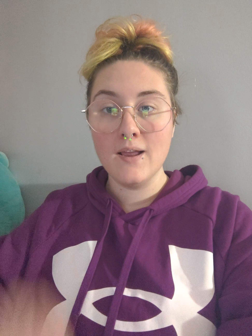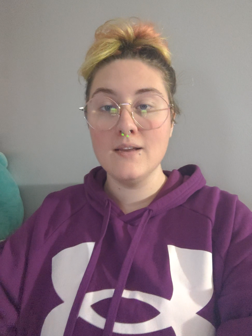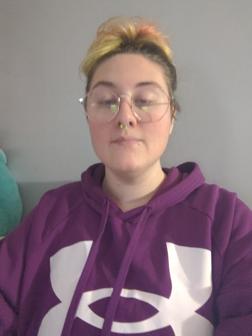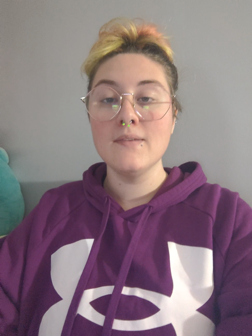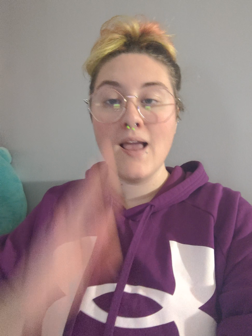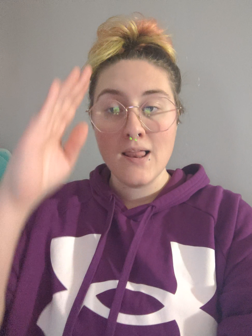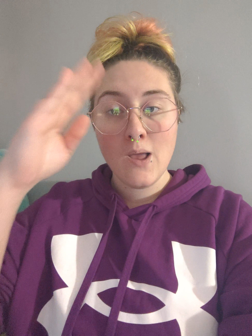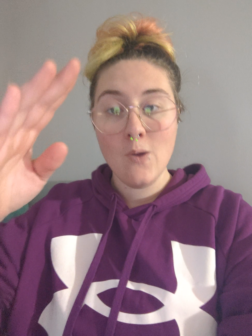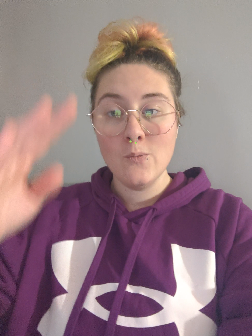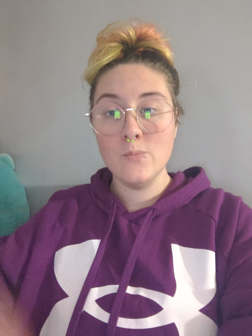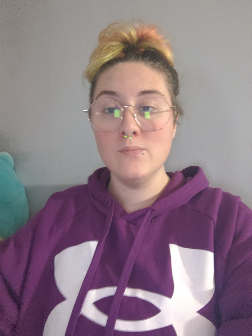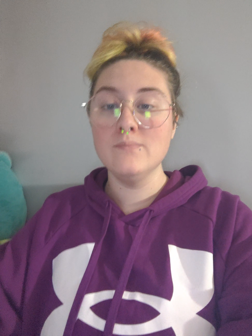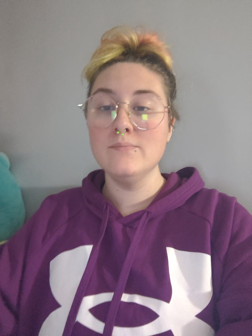hello